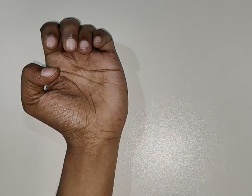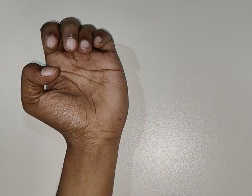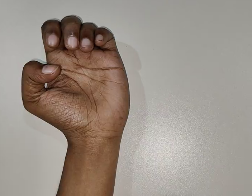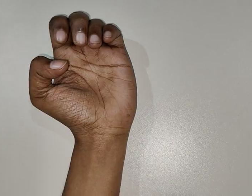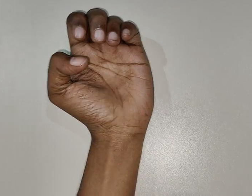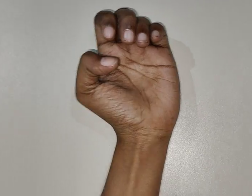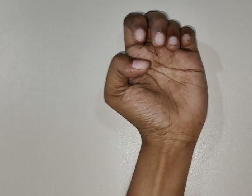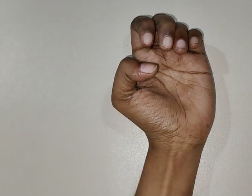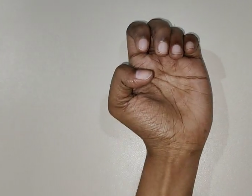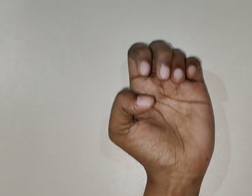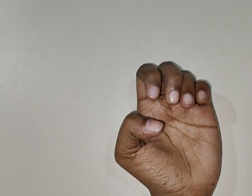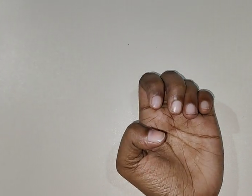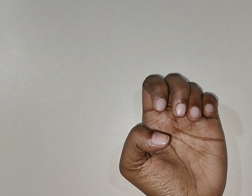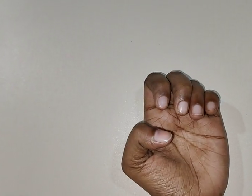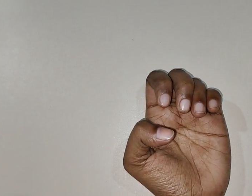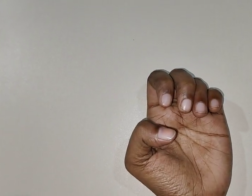ഈ